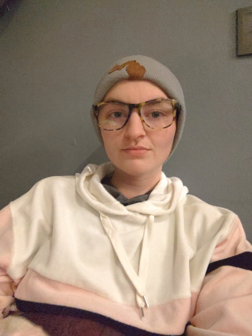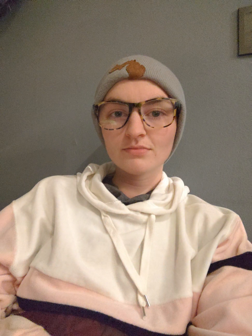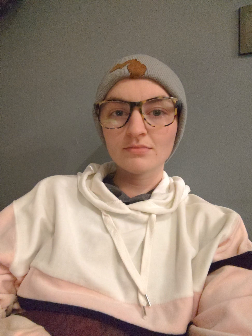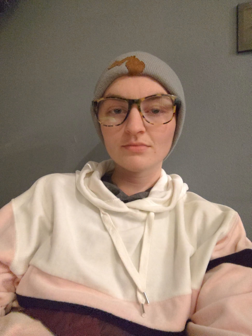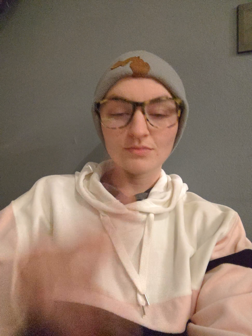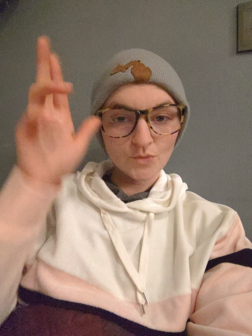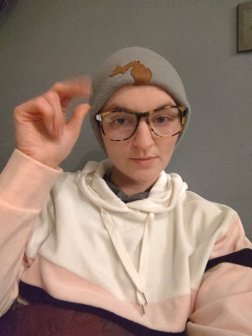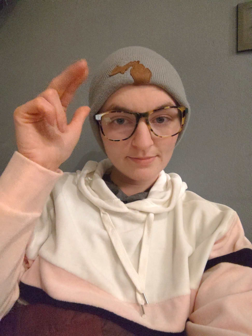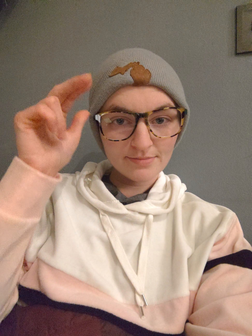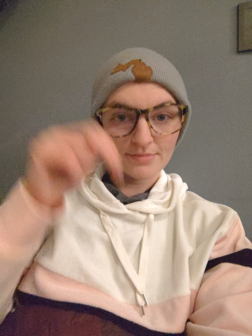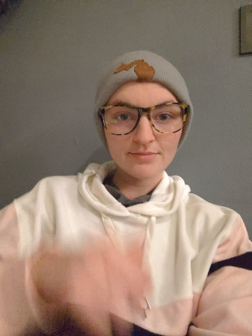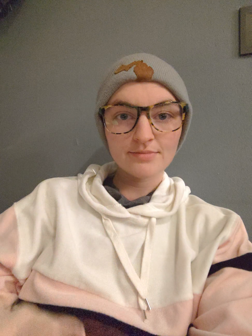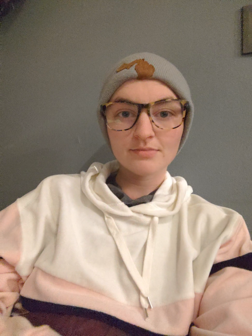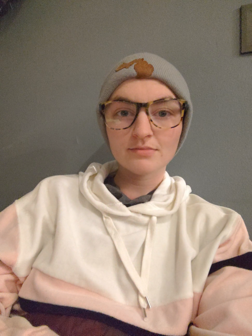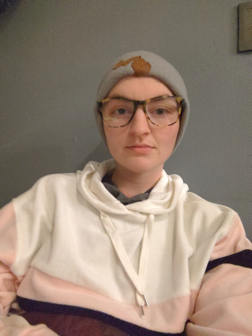horse